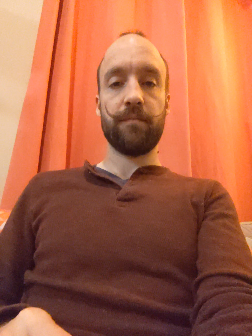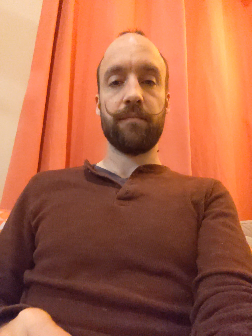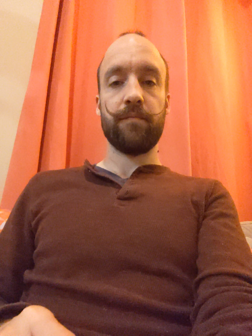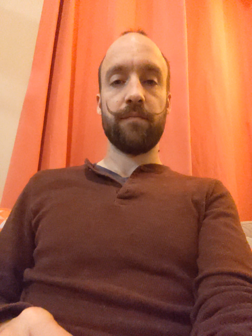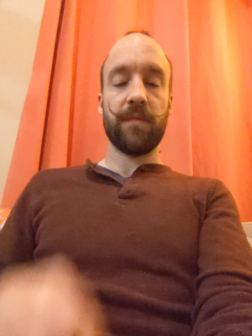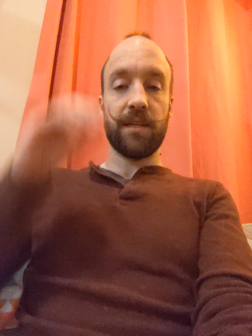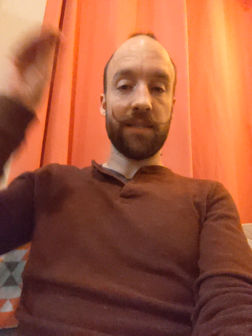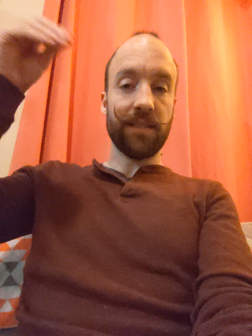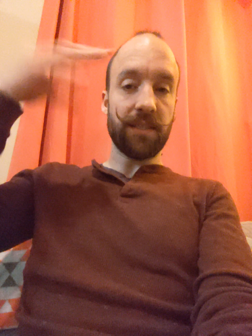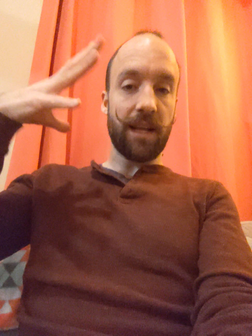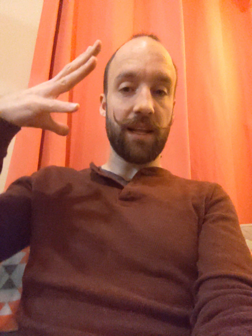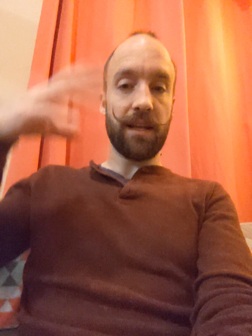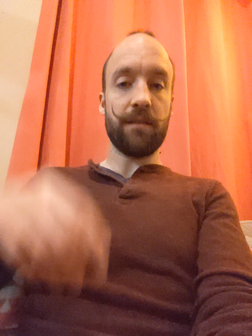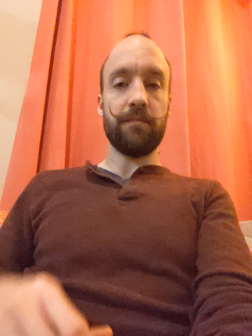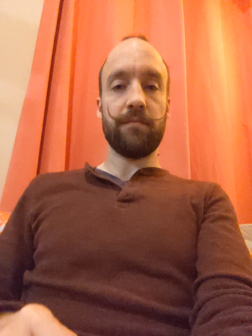sun